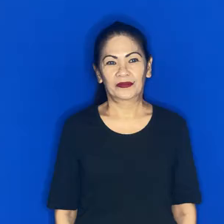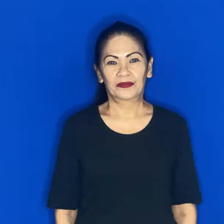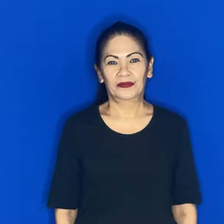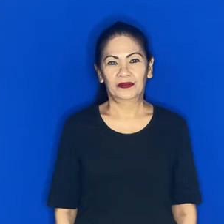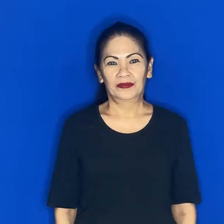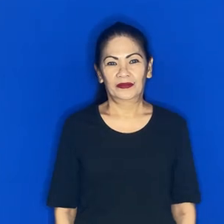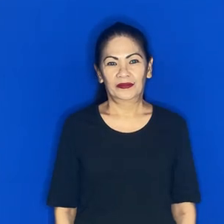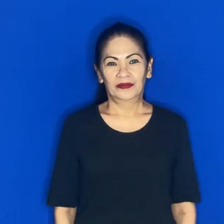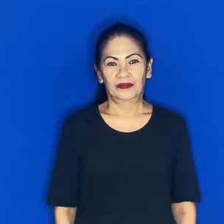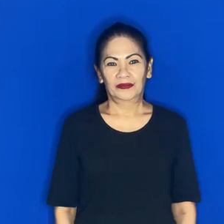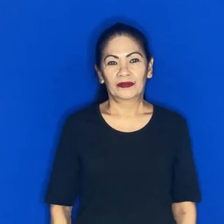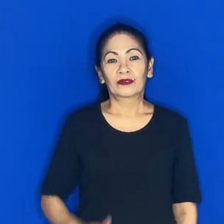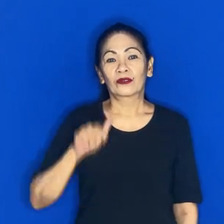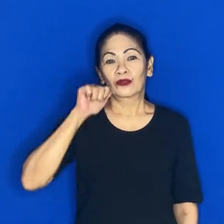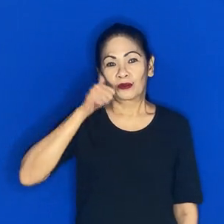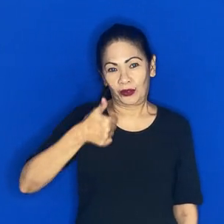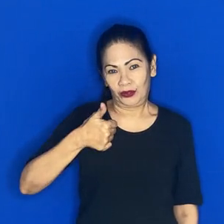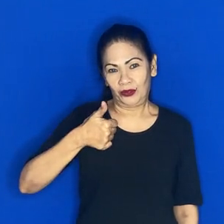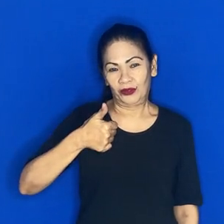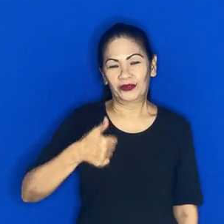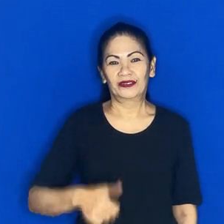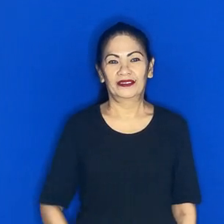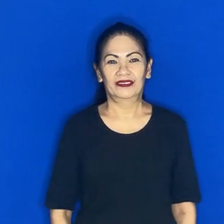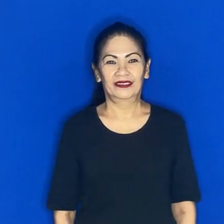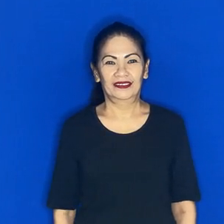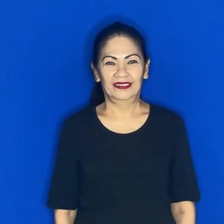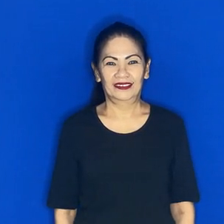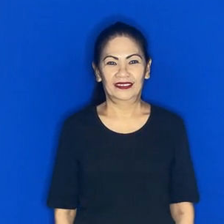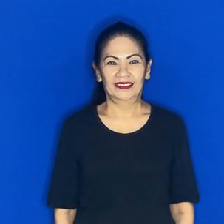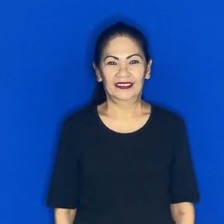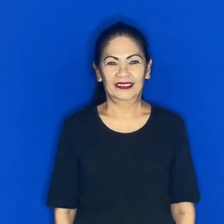tomorrow